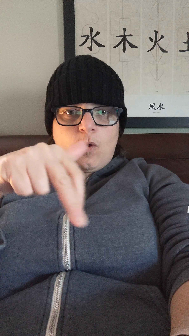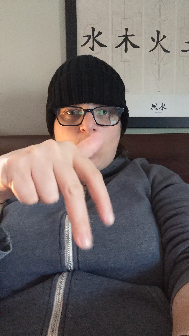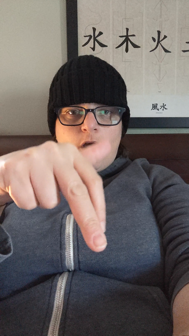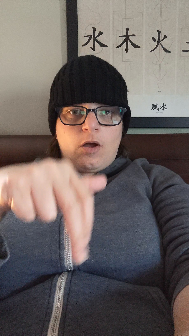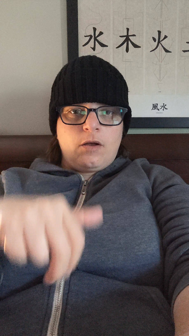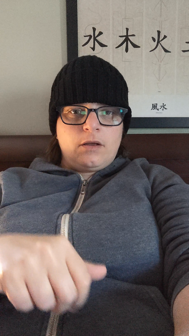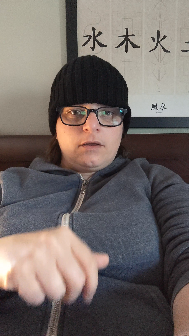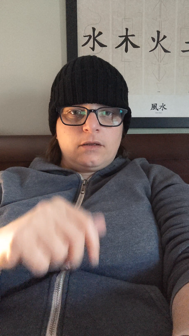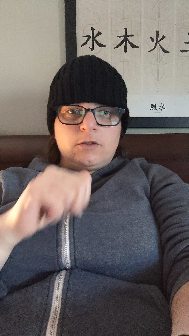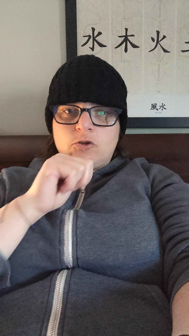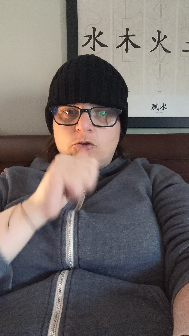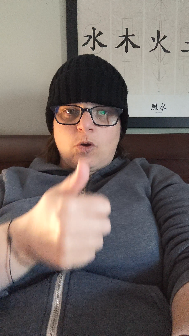don't